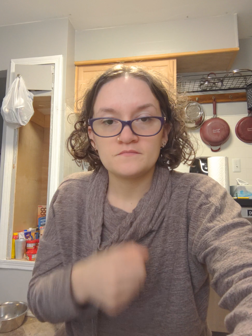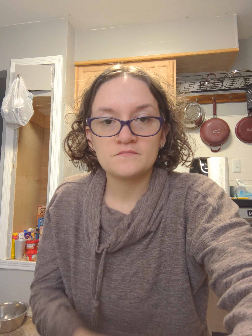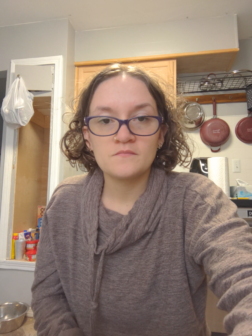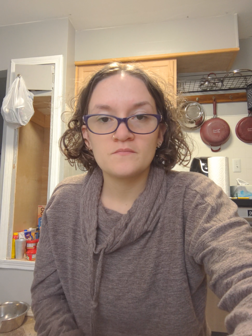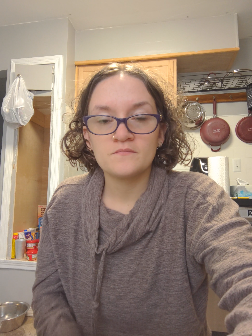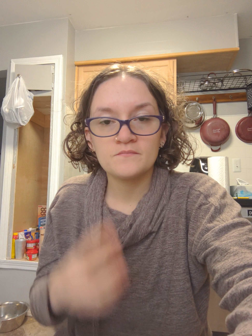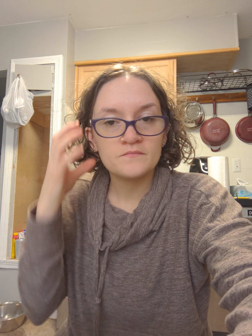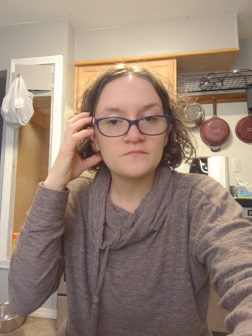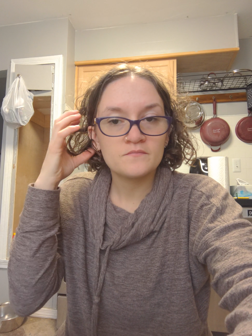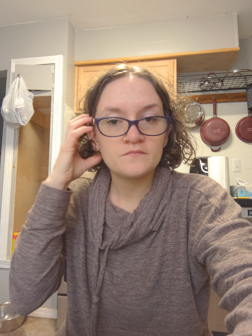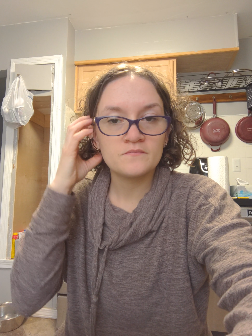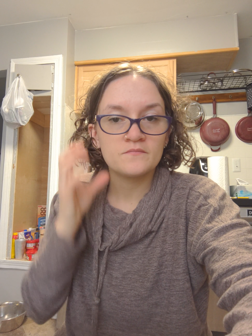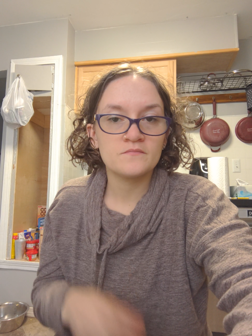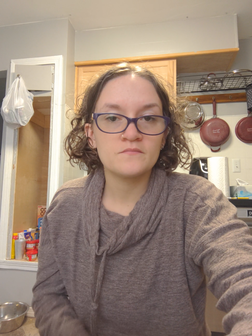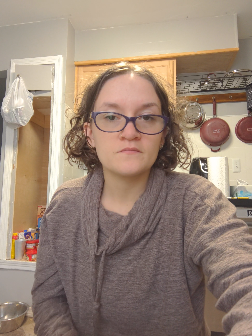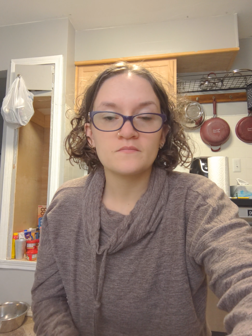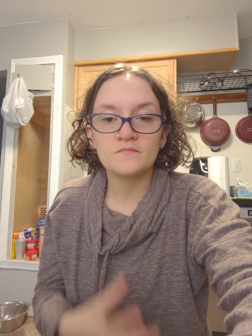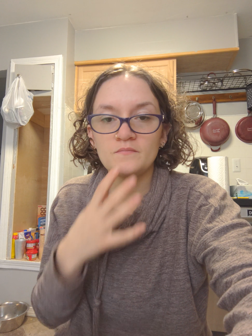radio